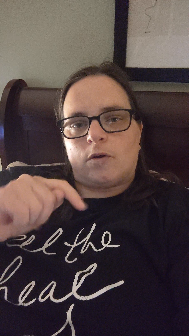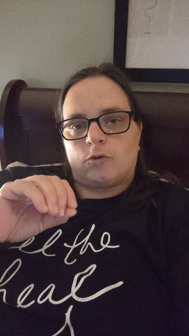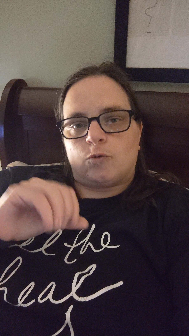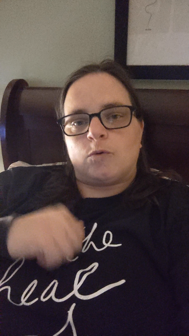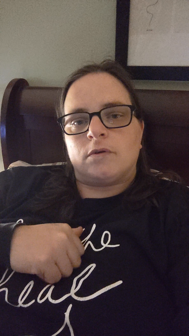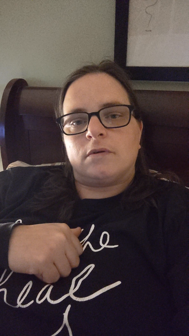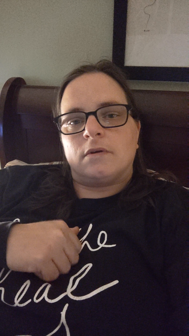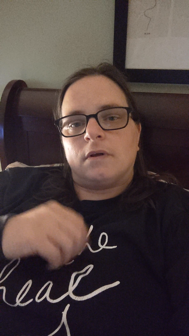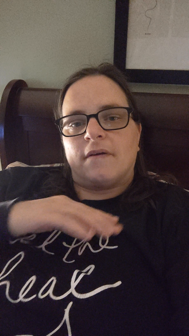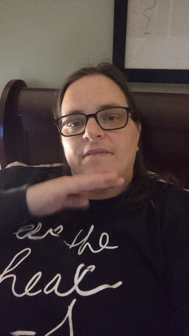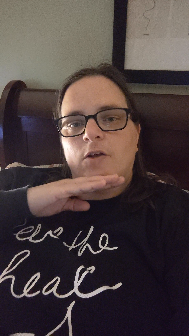full